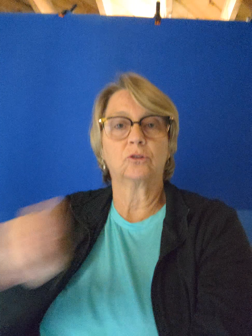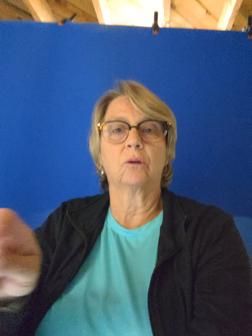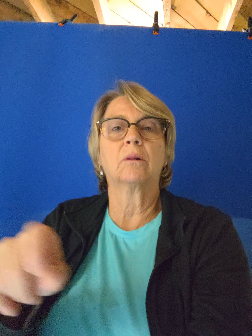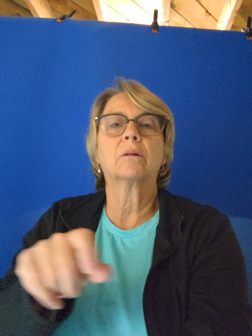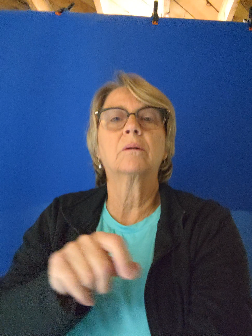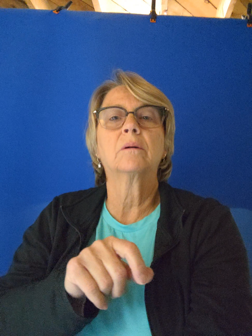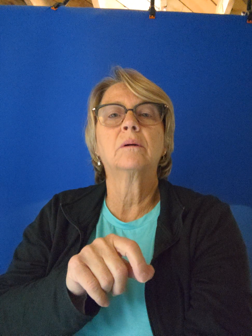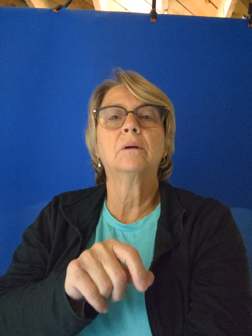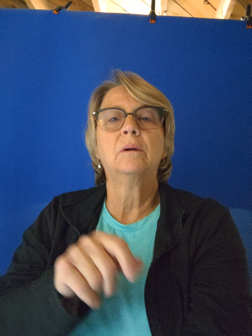pencil